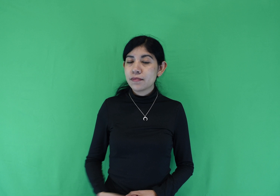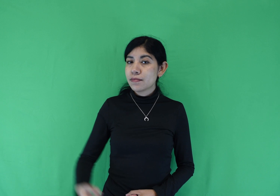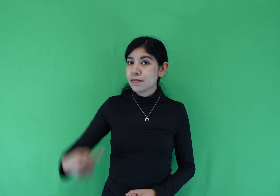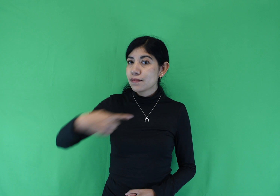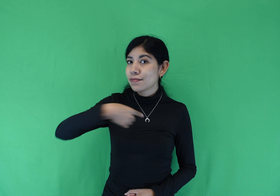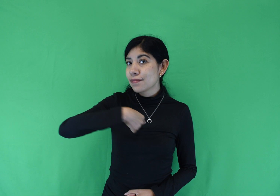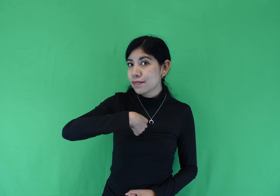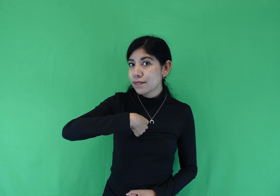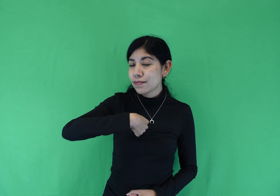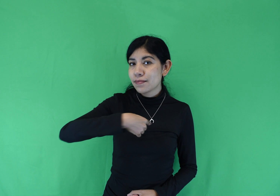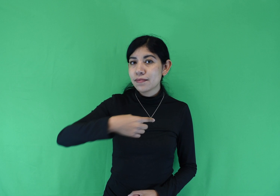yo